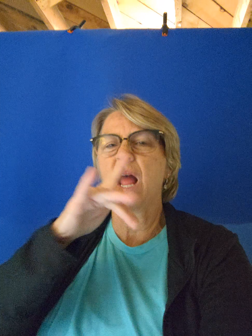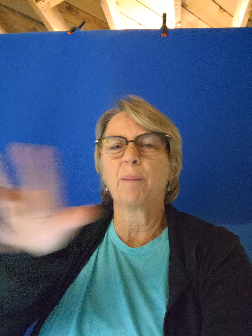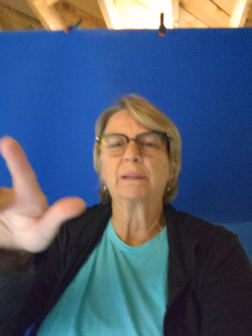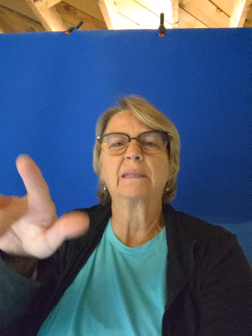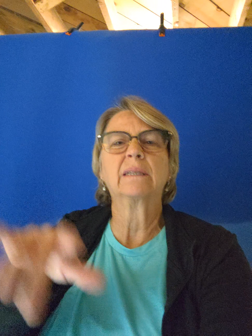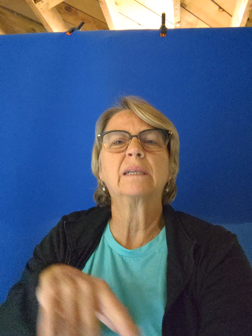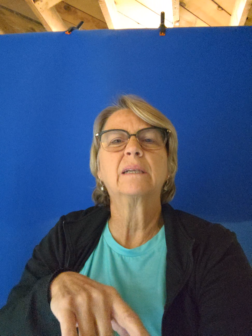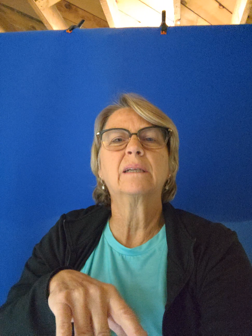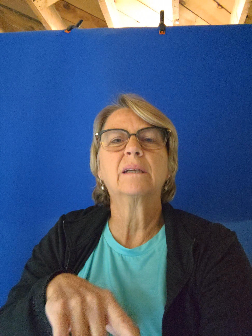empty